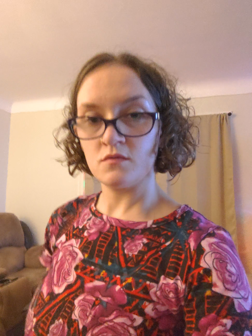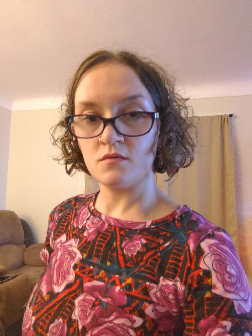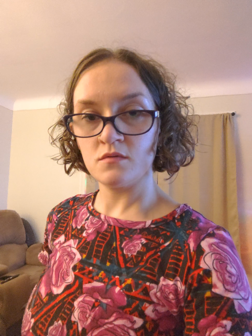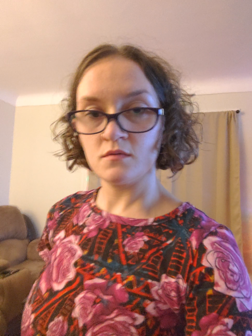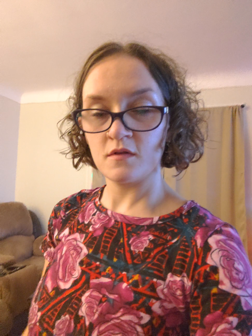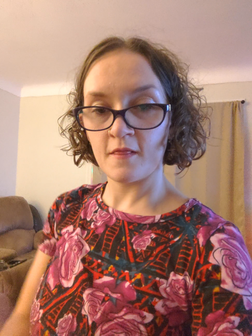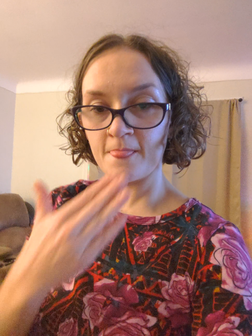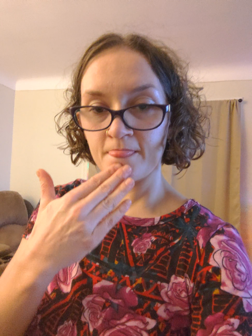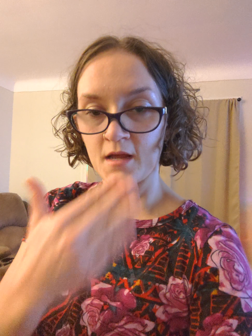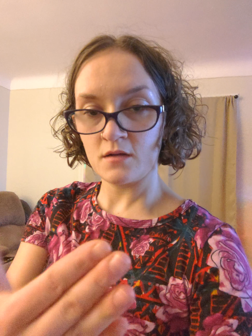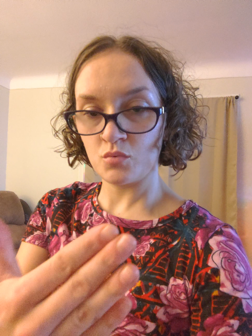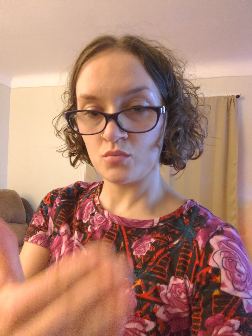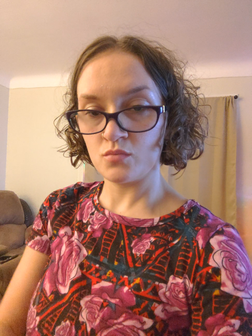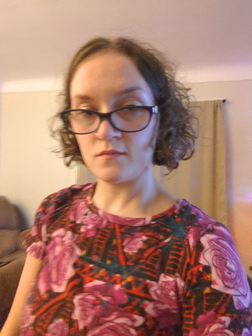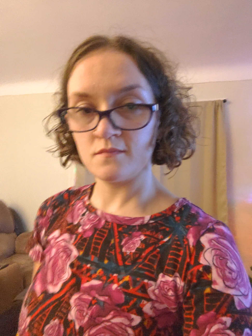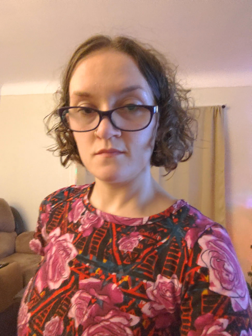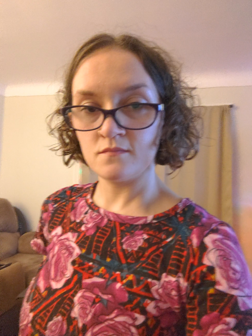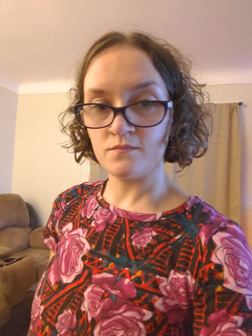thank you